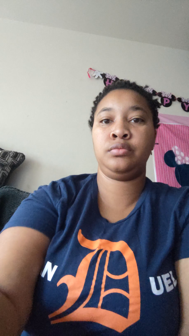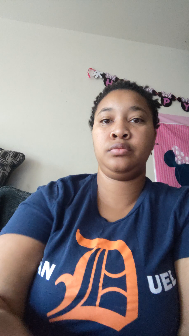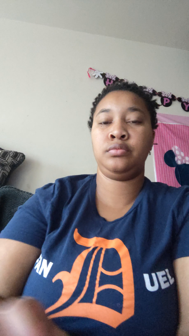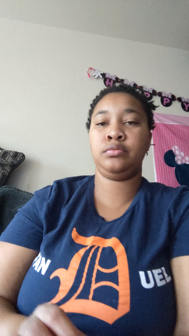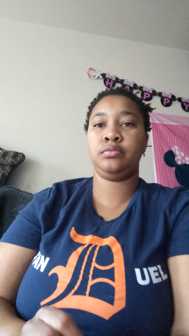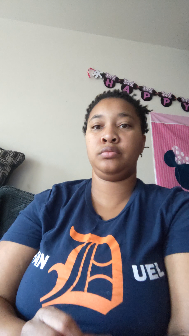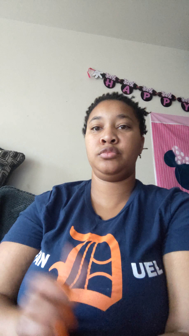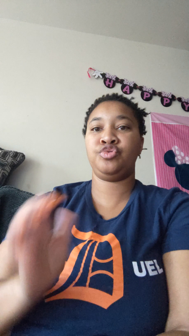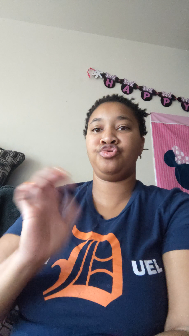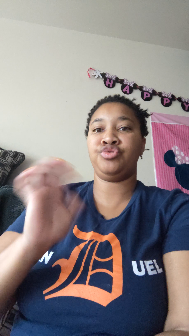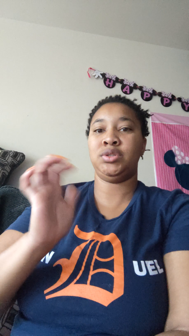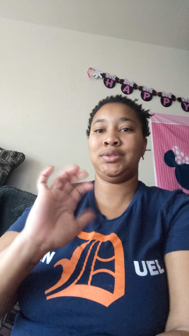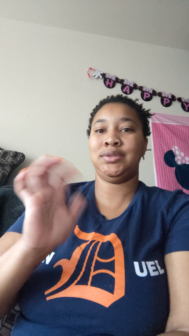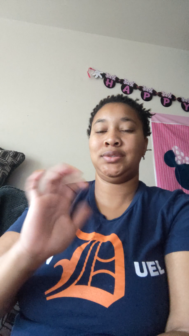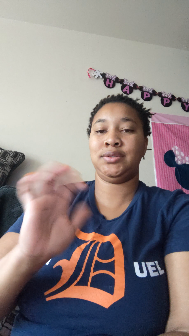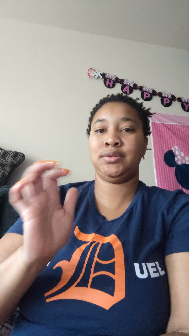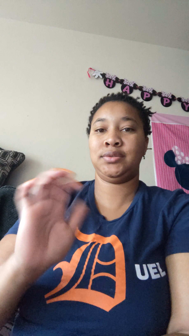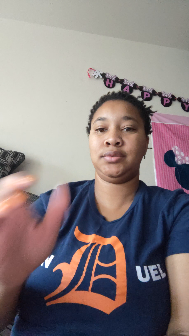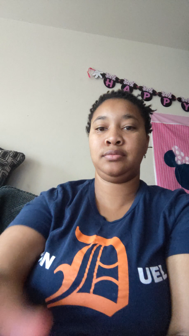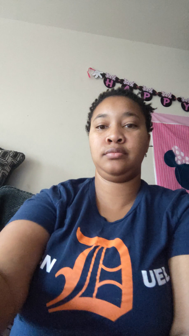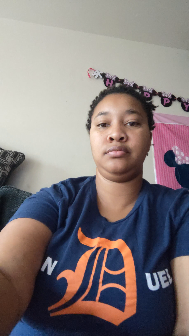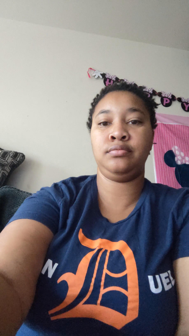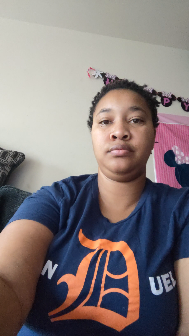cheese